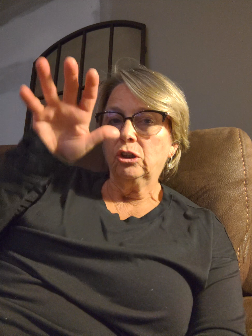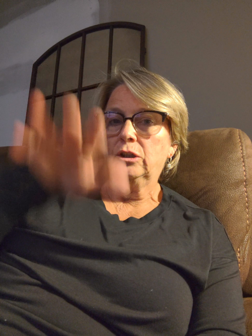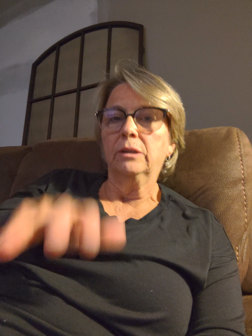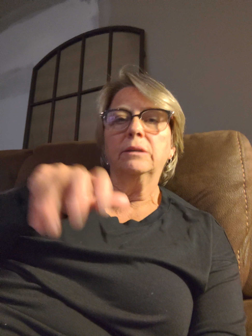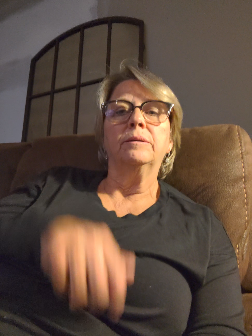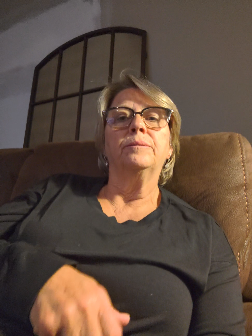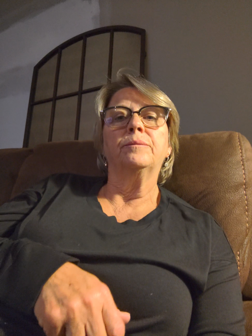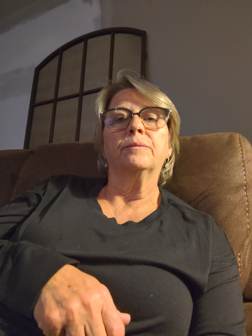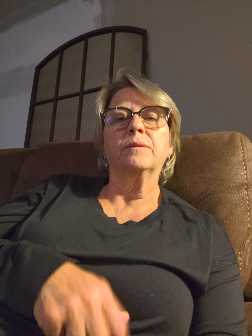alligator